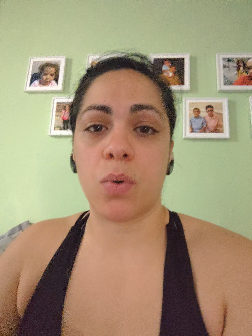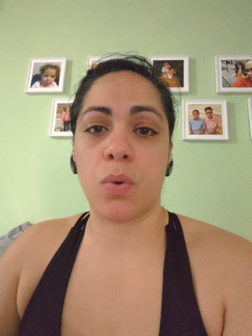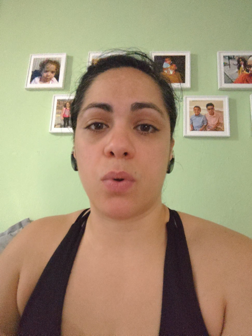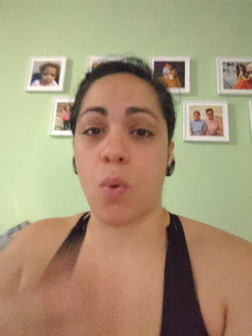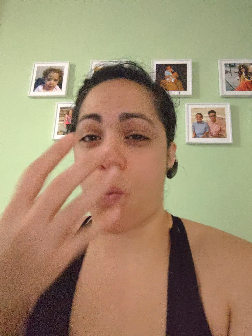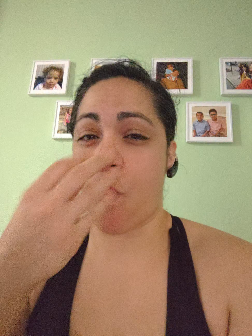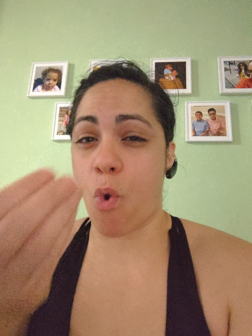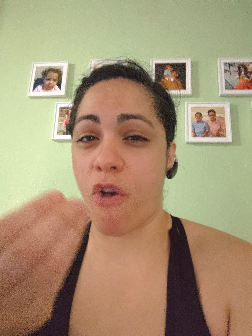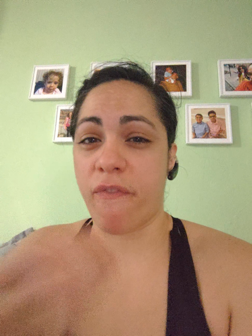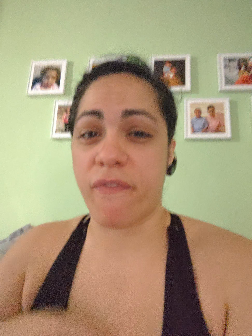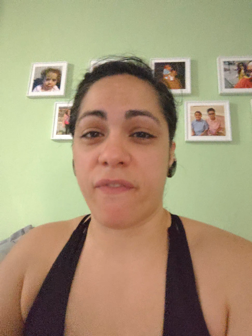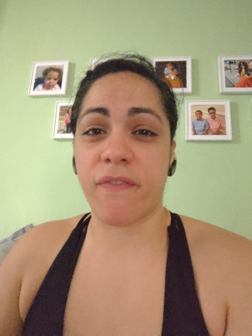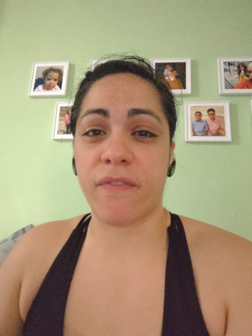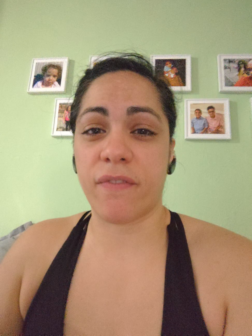wolf